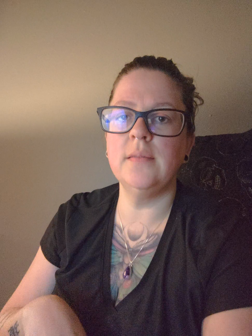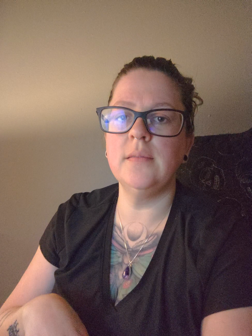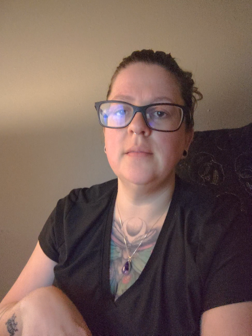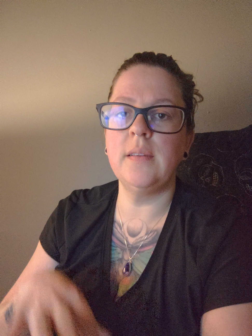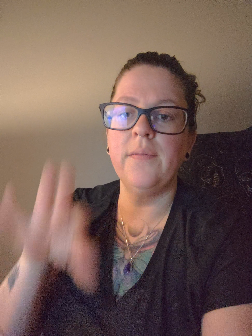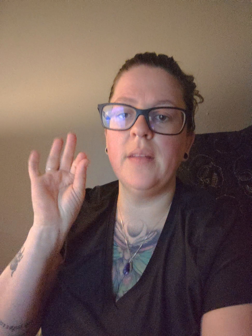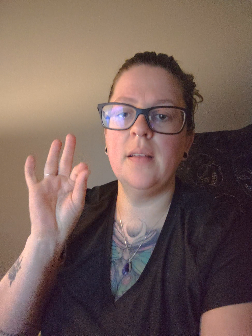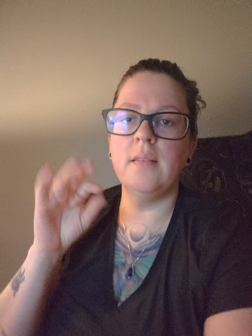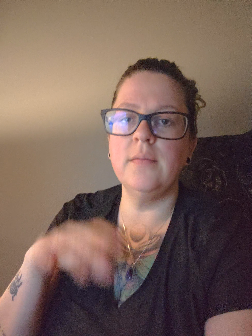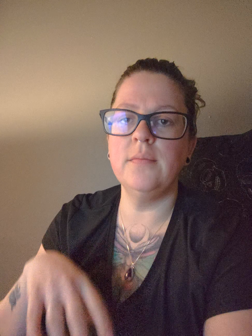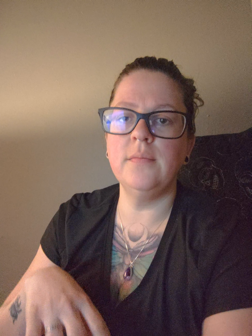find